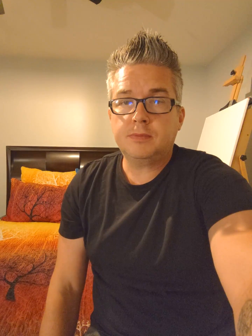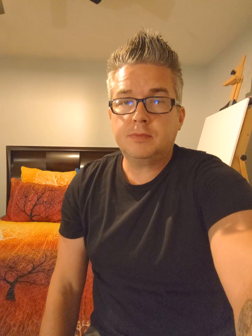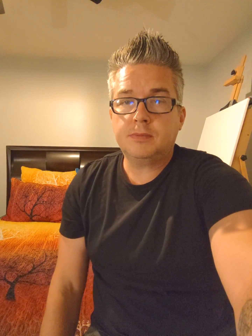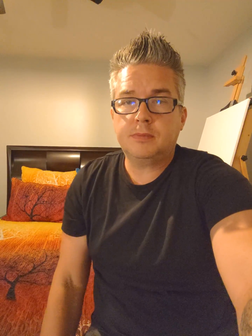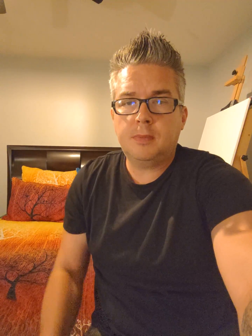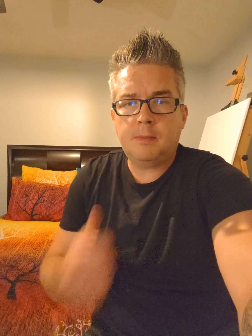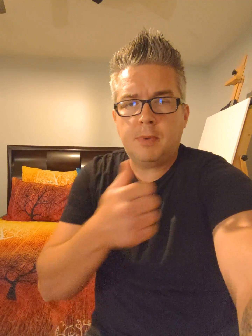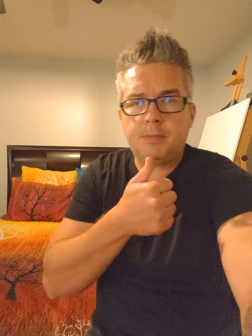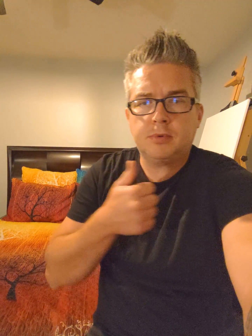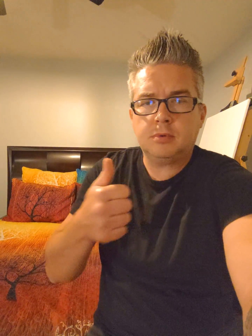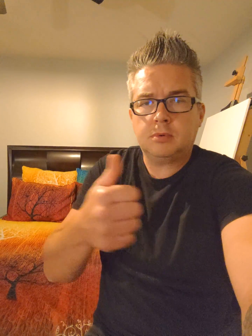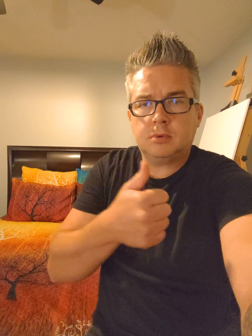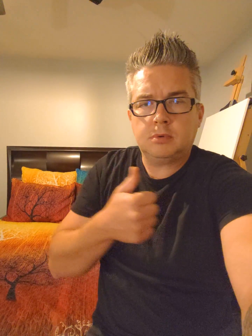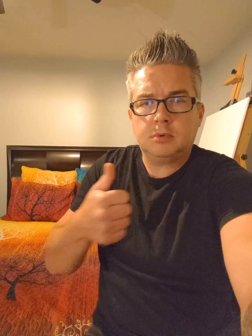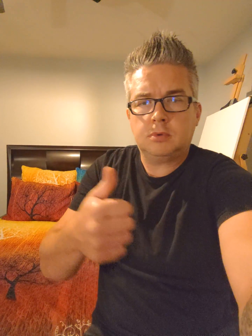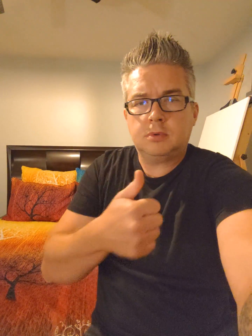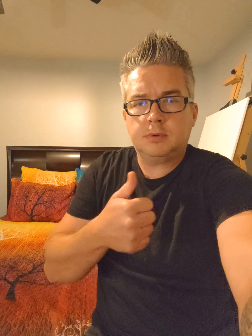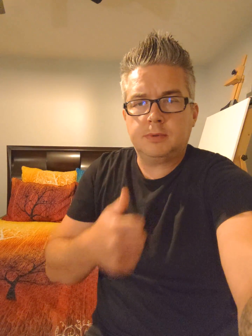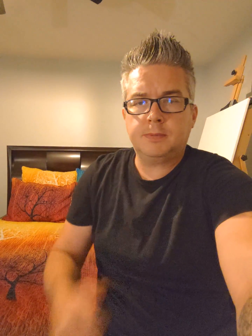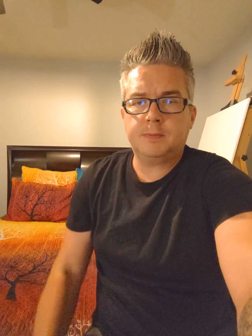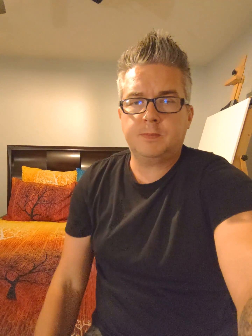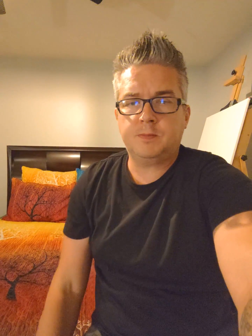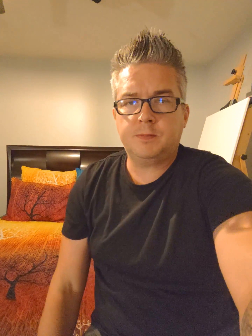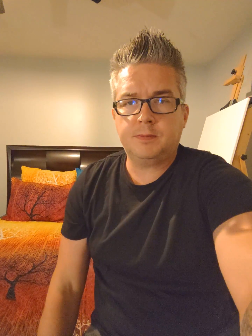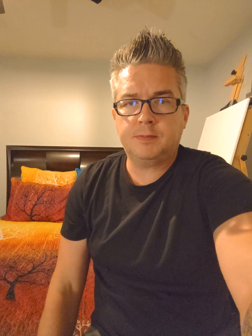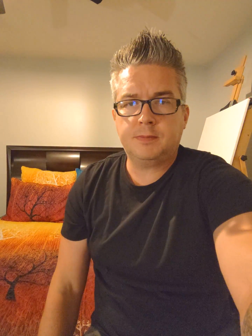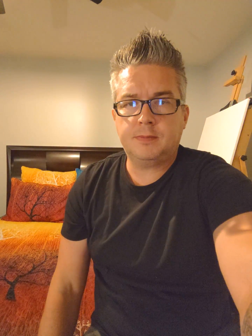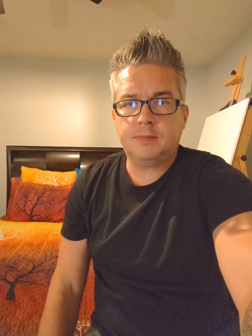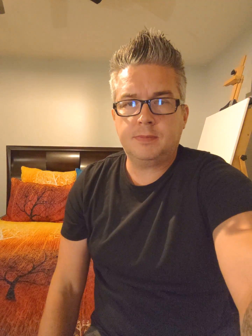basement